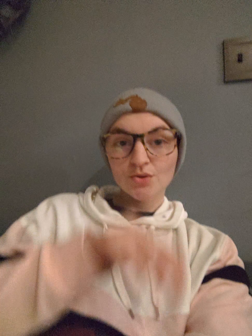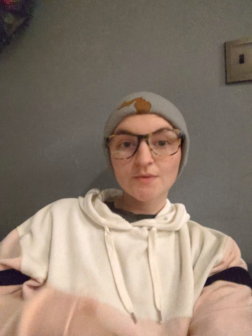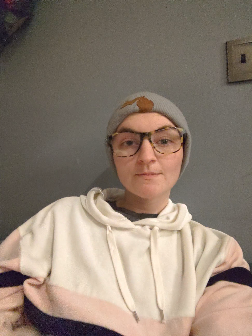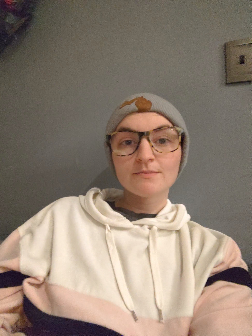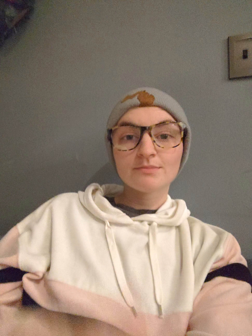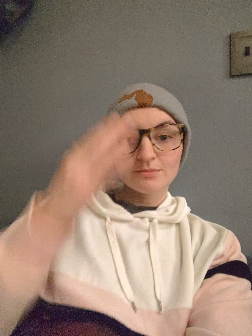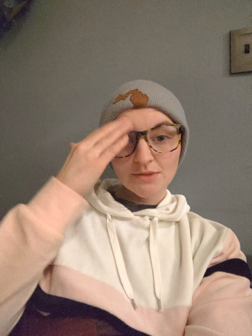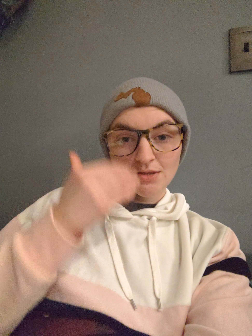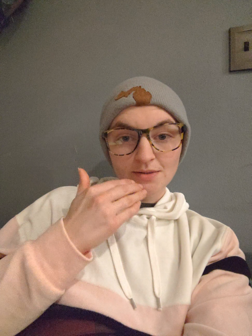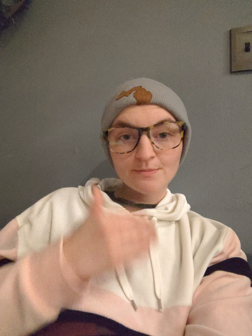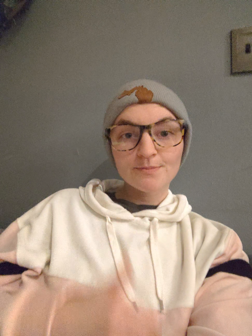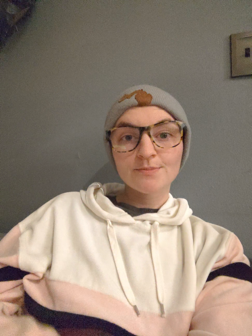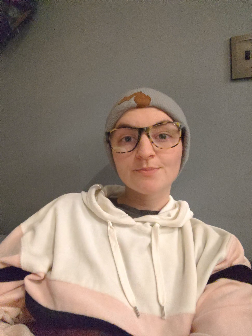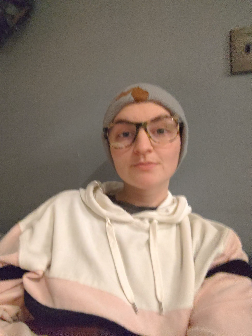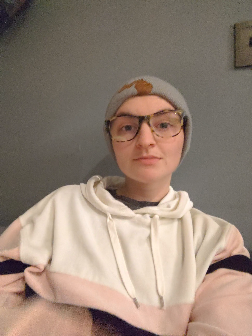head